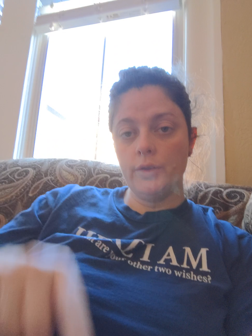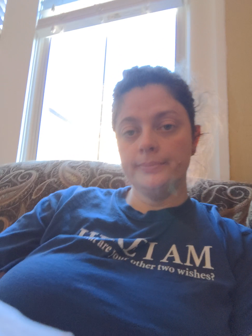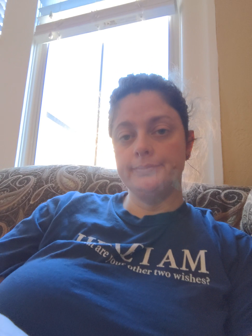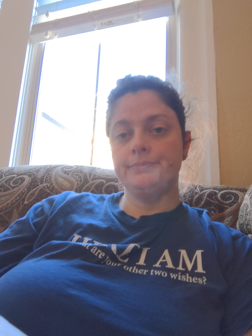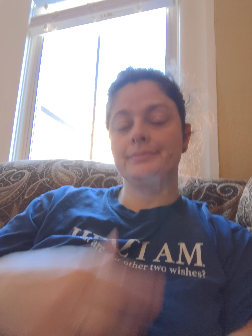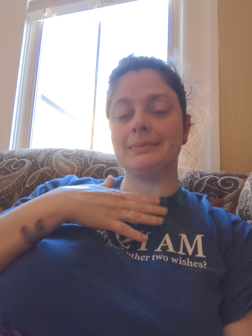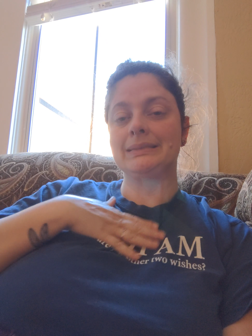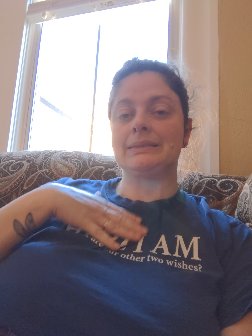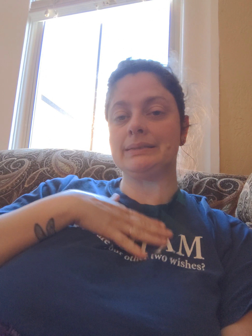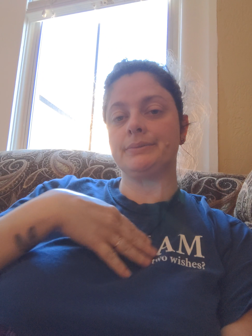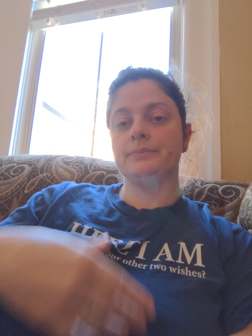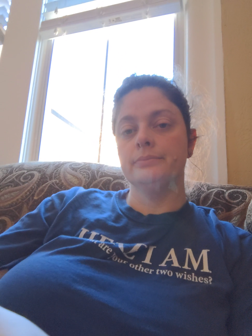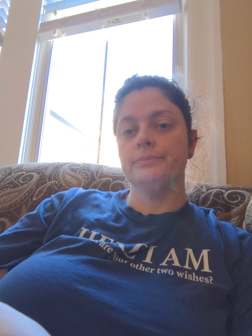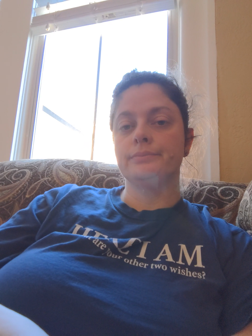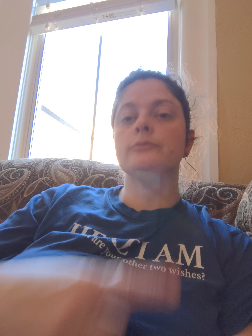please